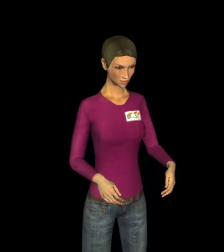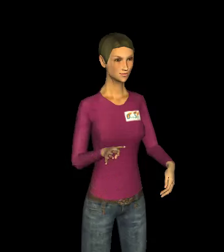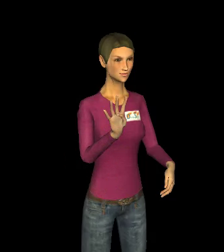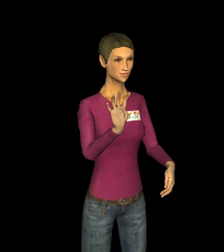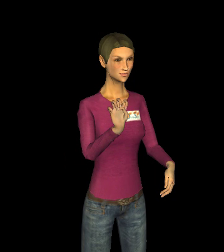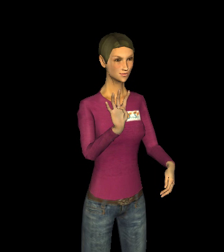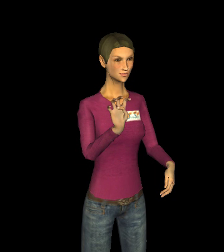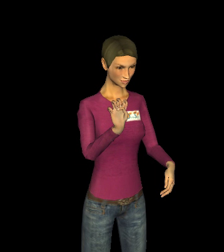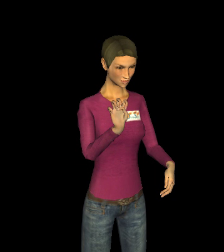40